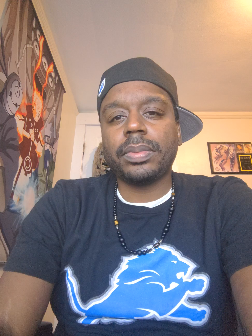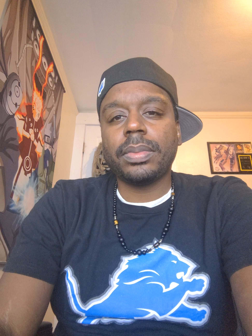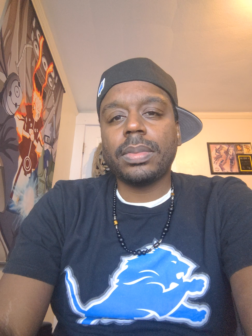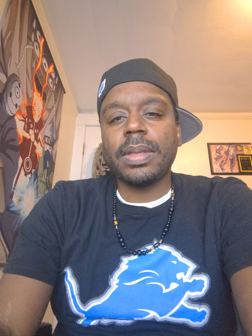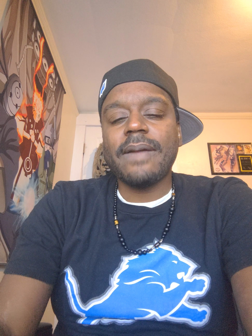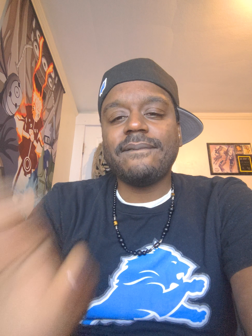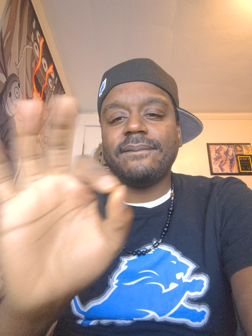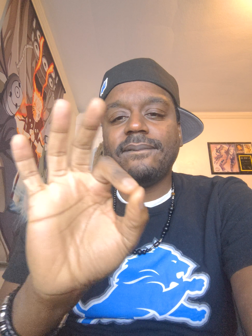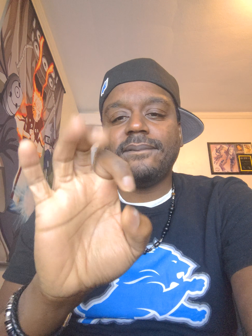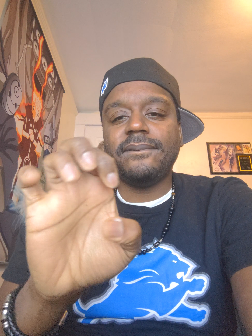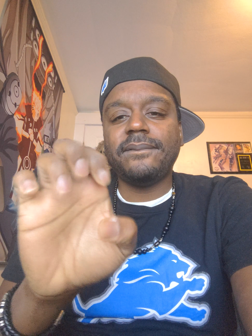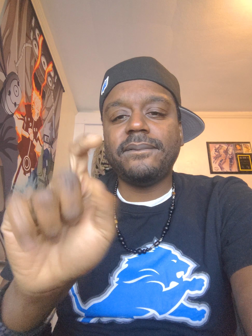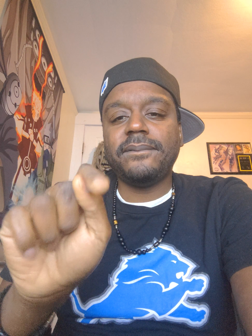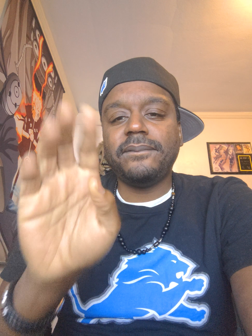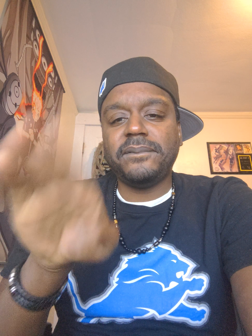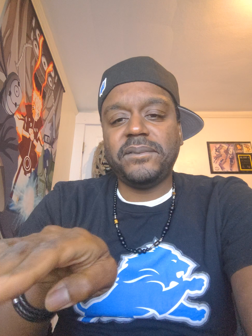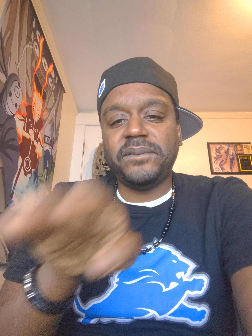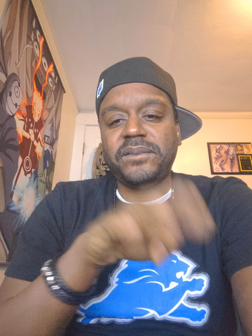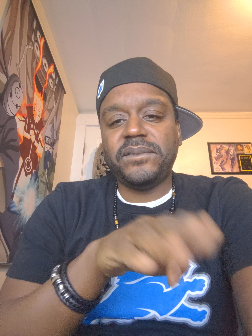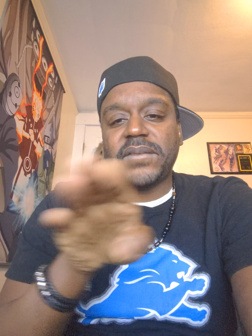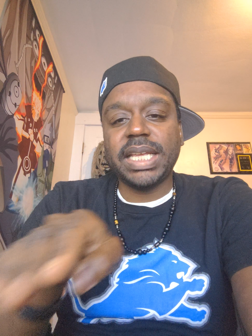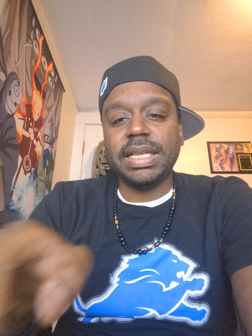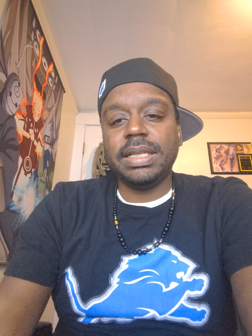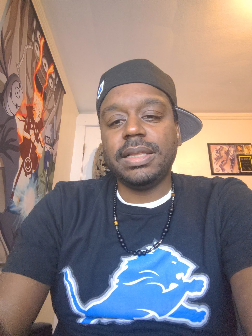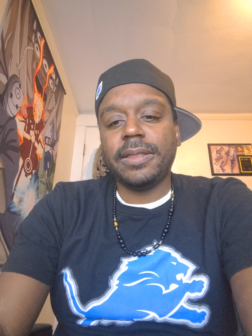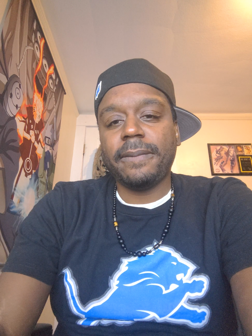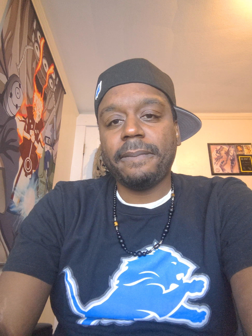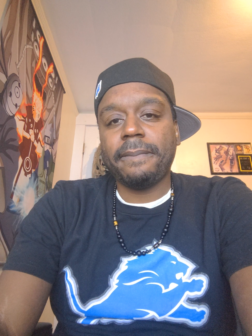feet